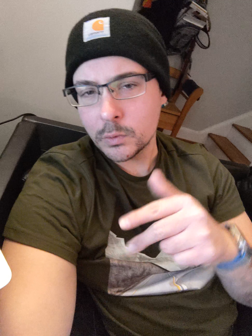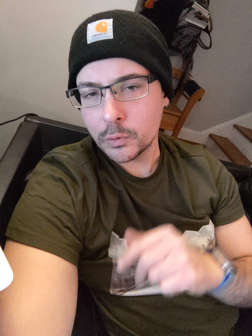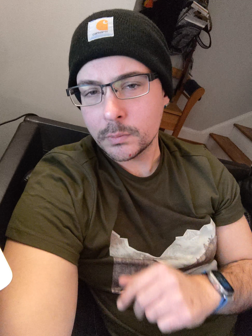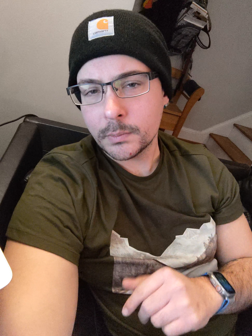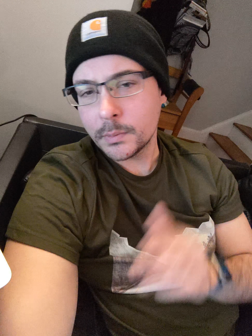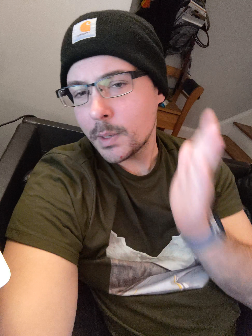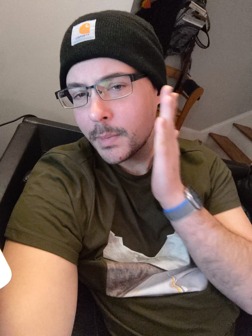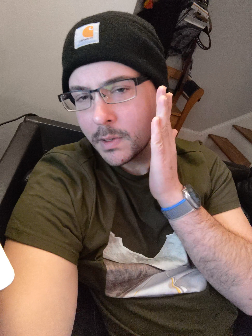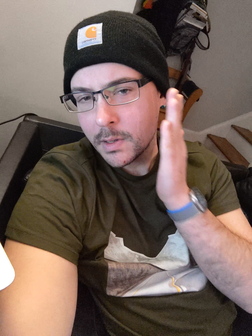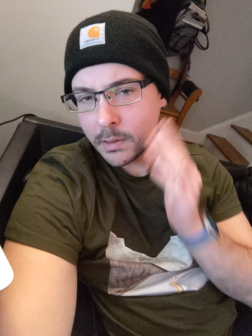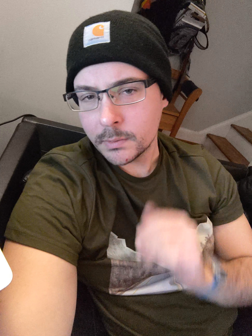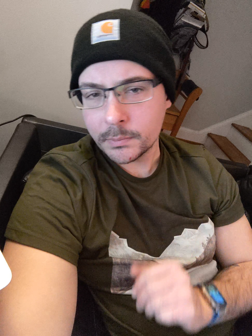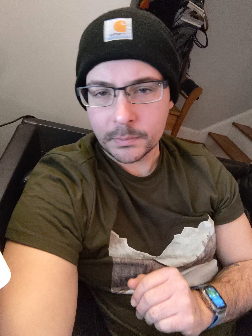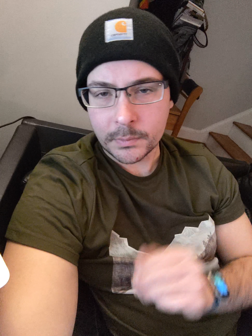bed